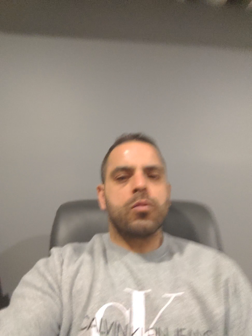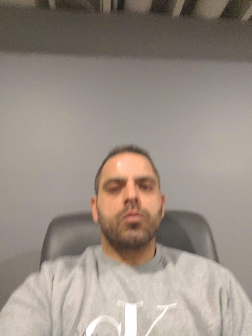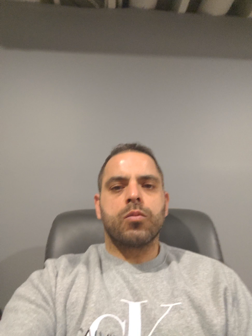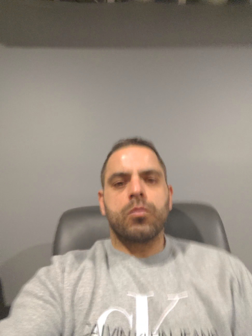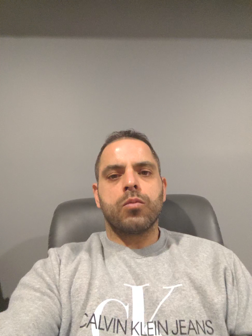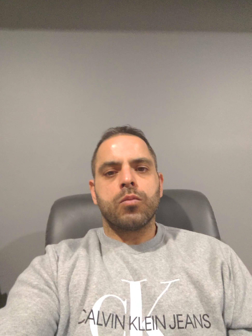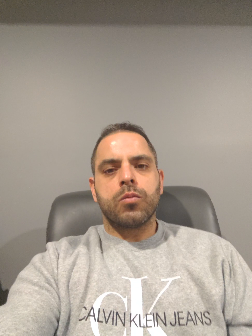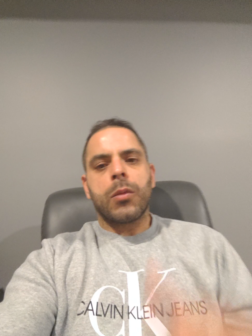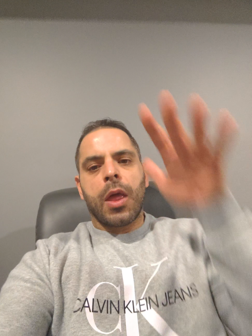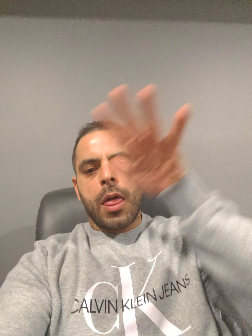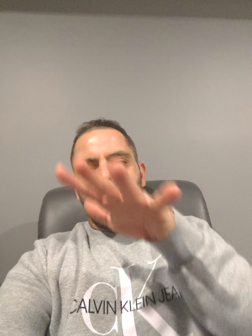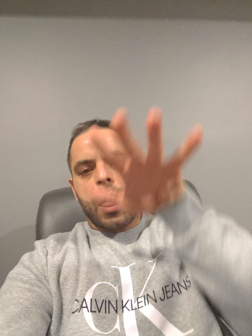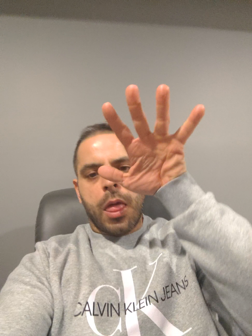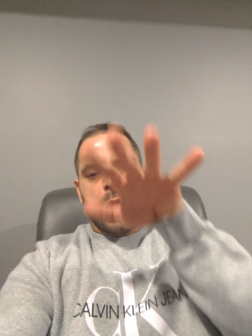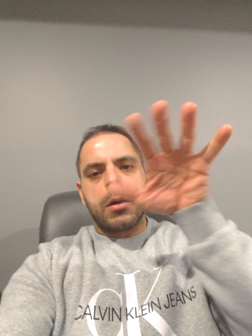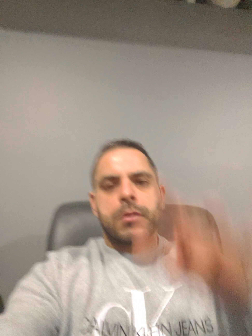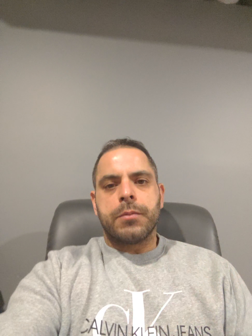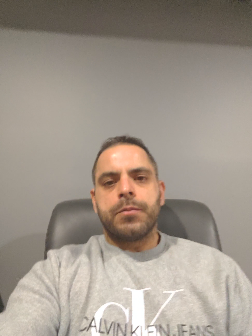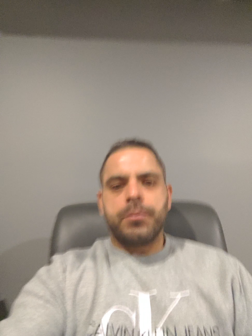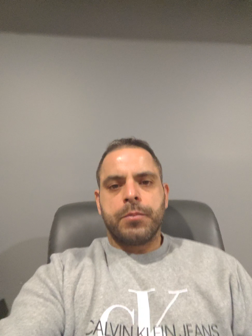alligator